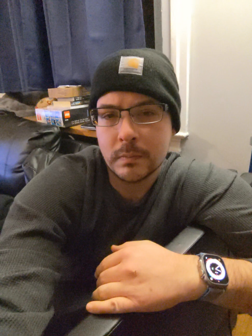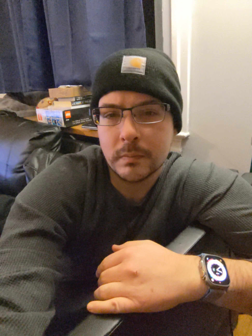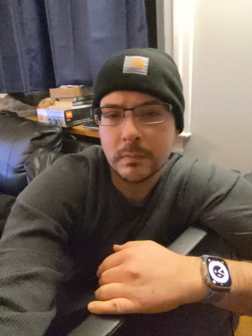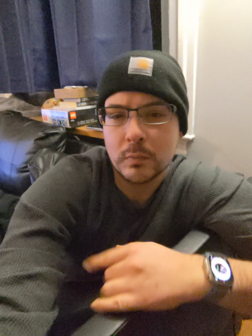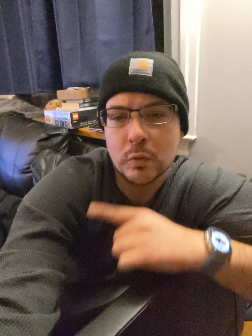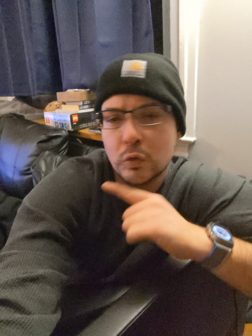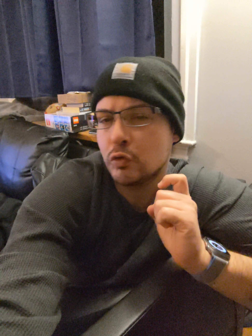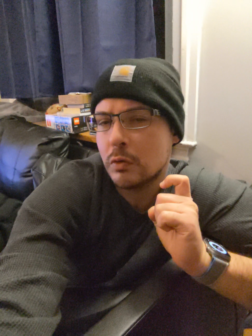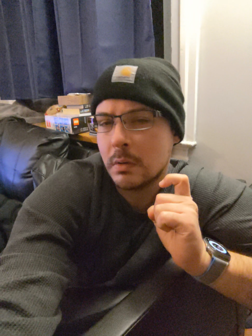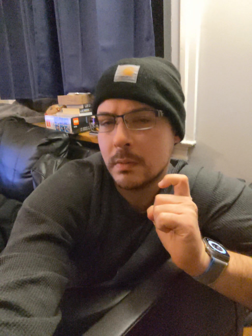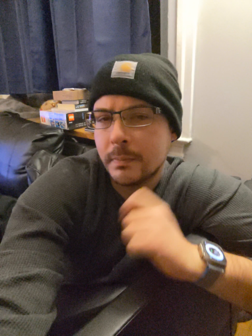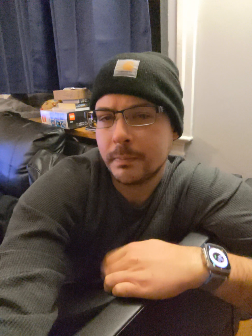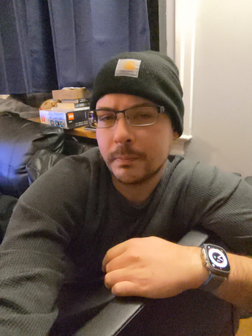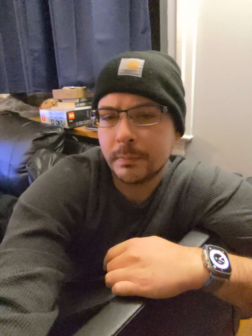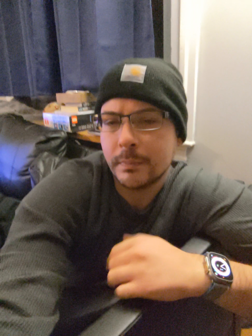dry